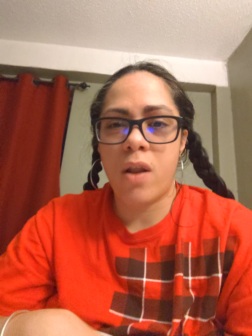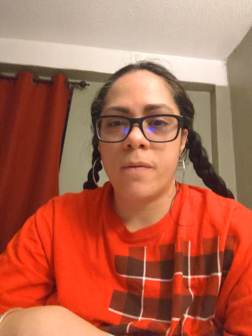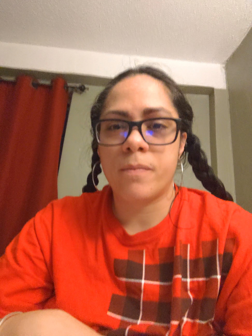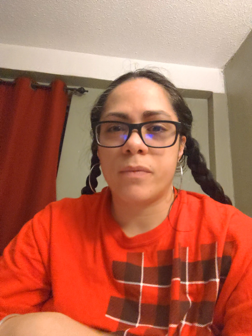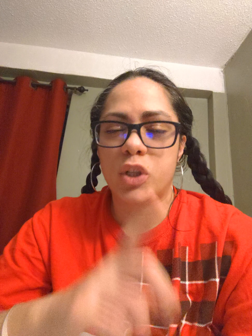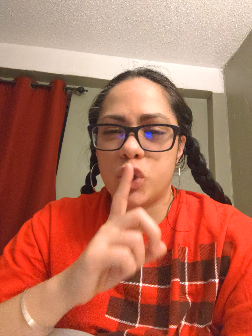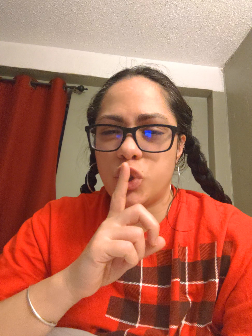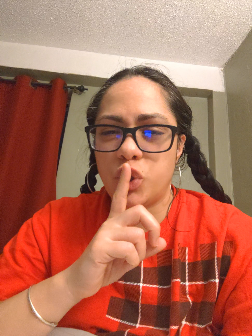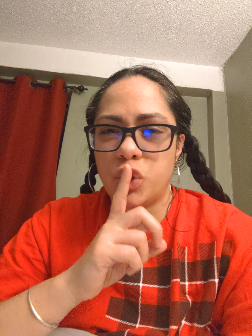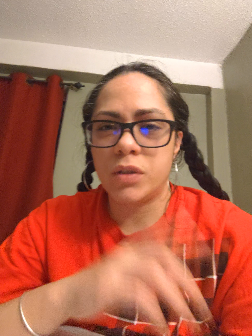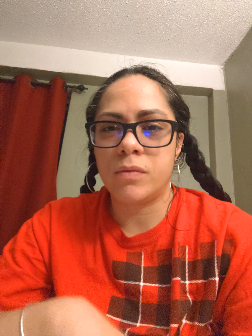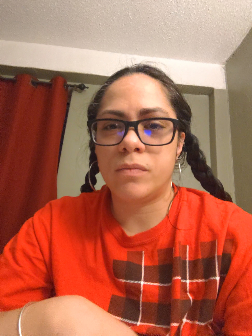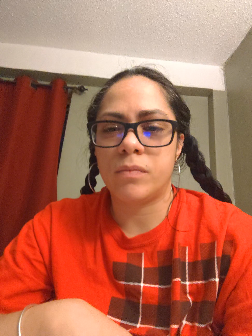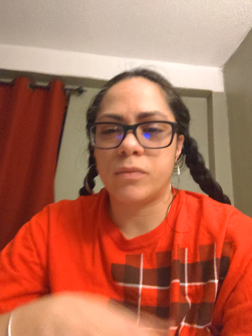shhh